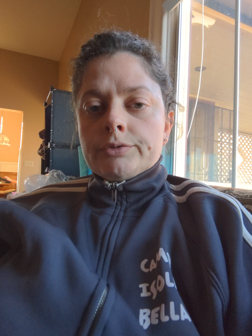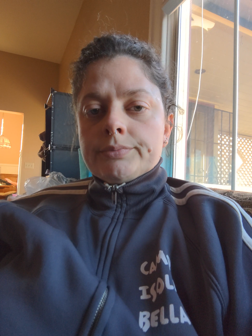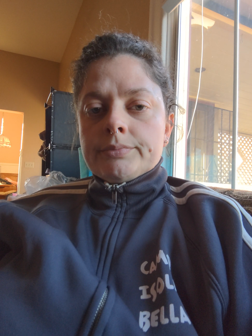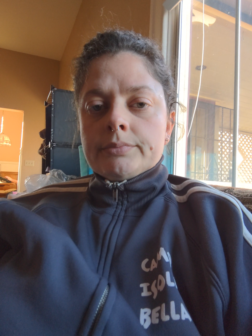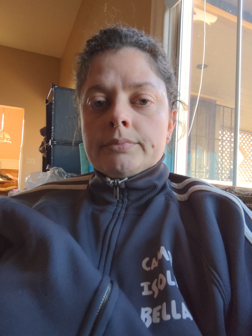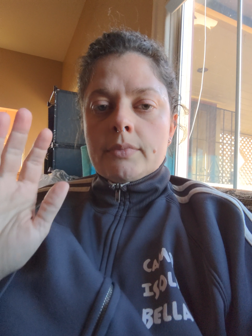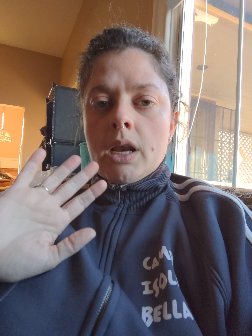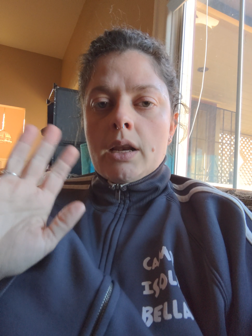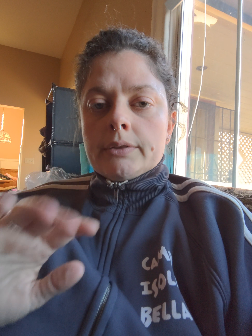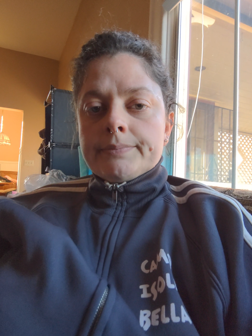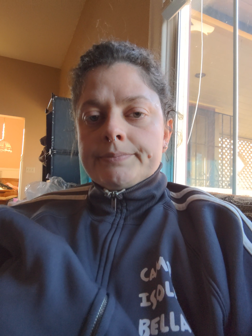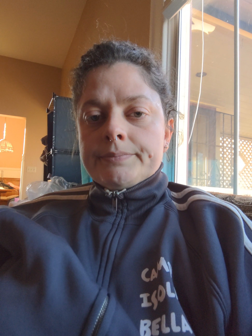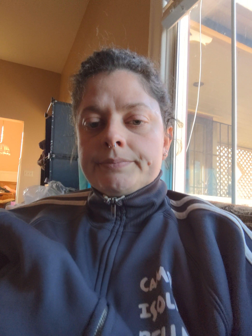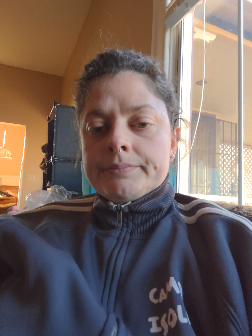bye